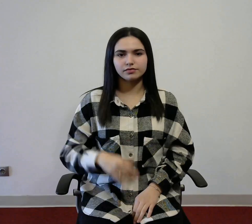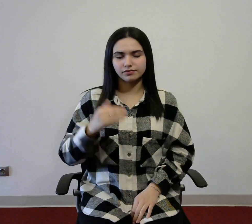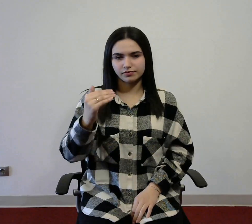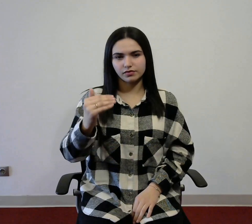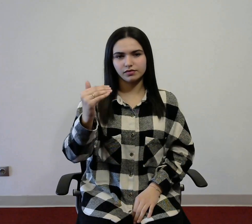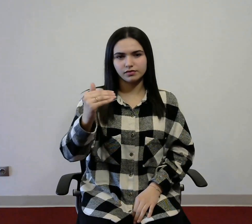siz